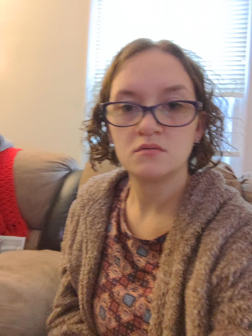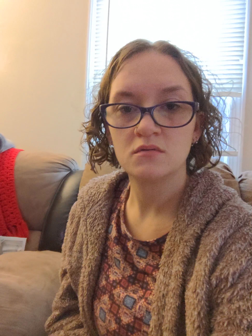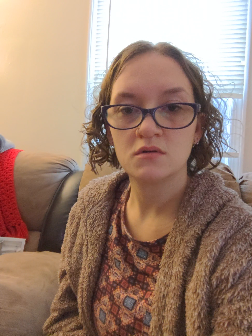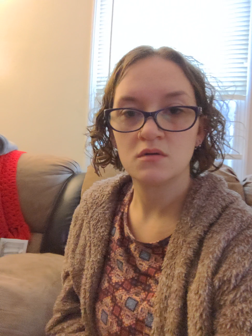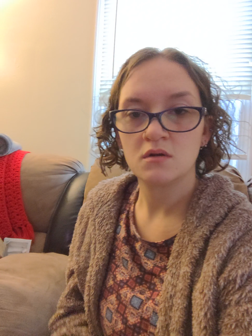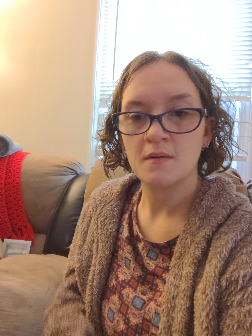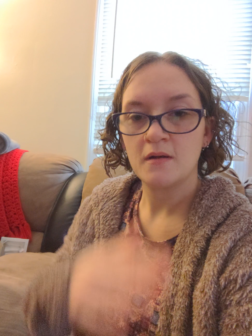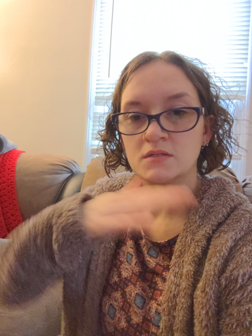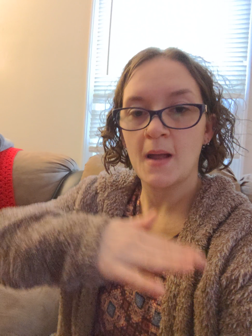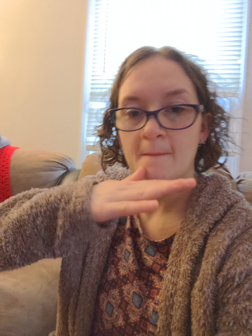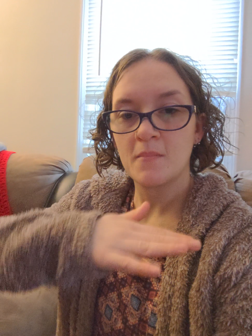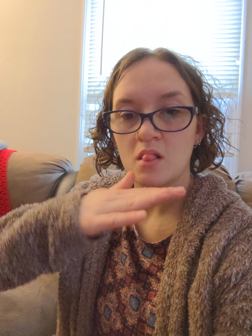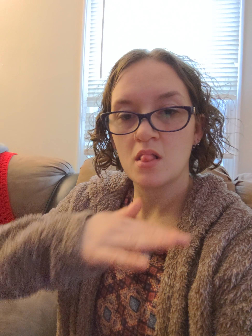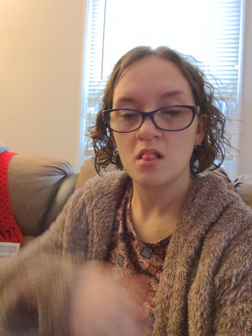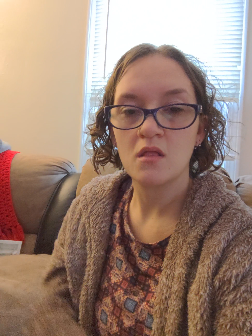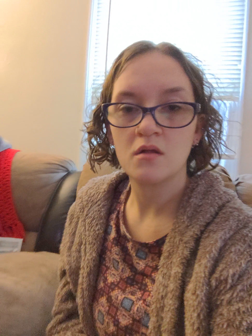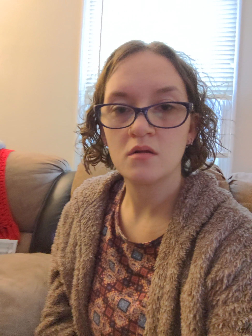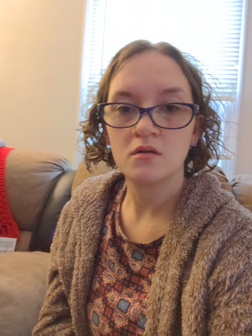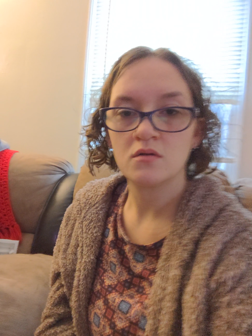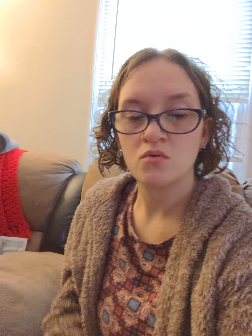table